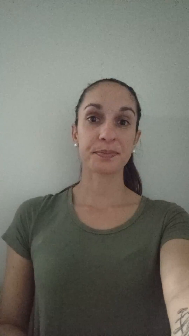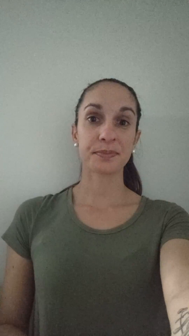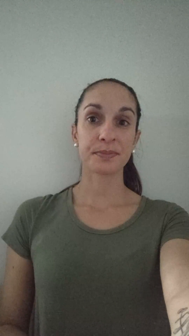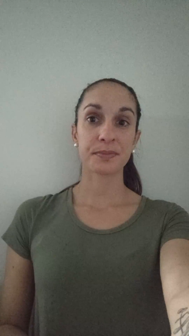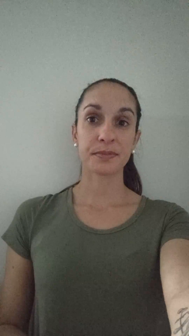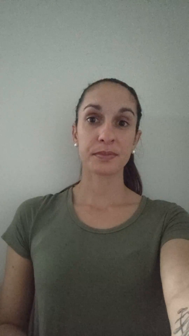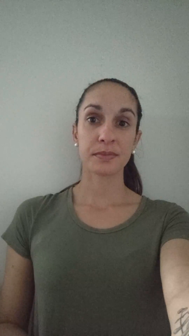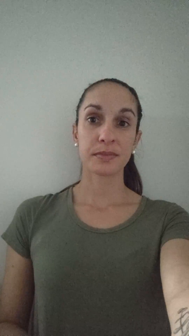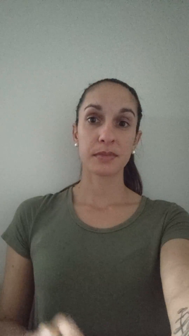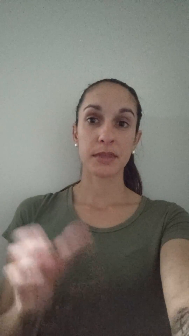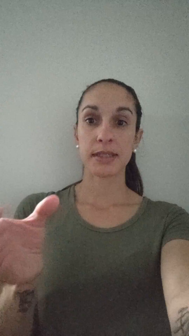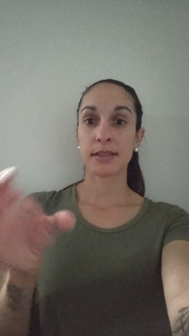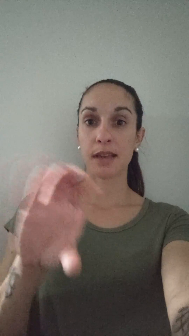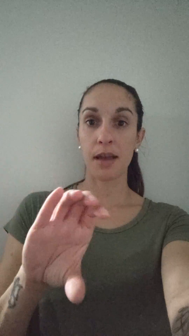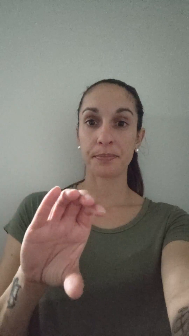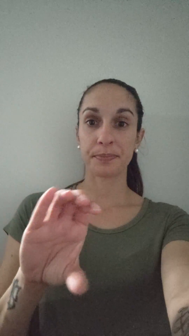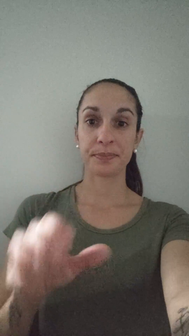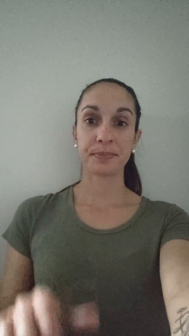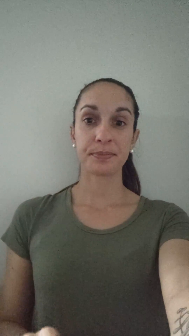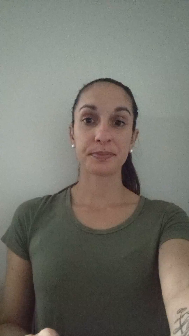dump